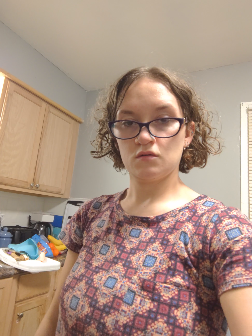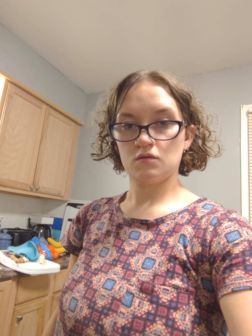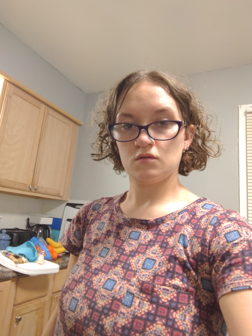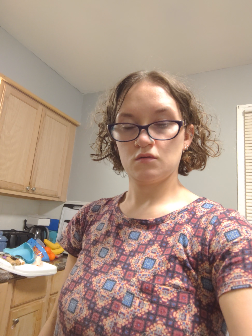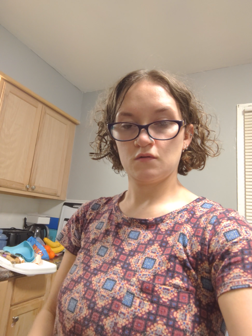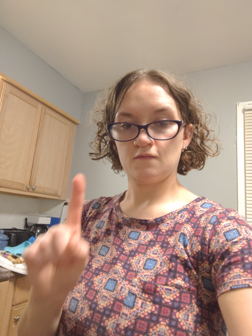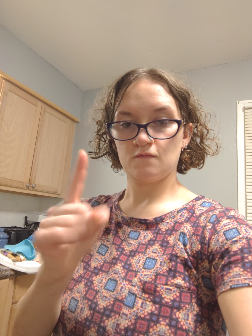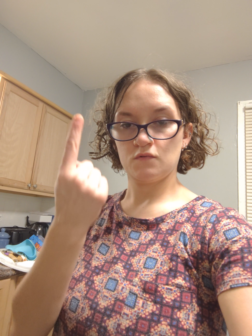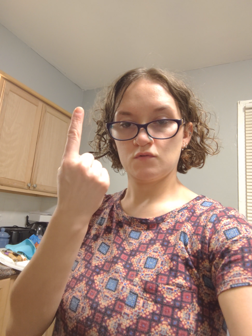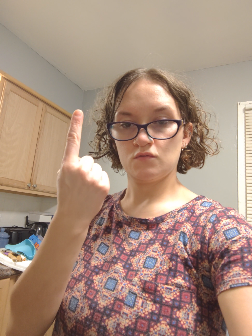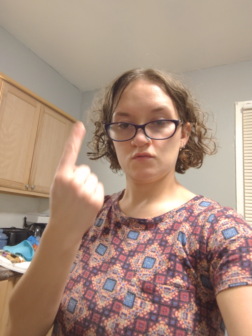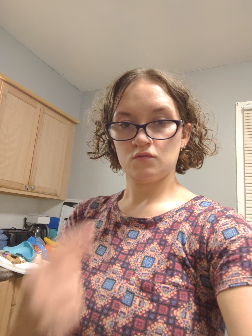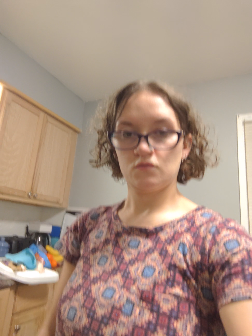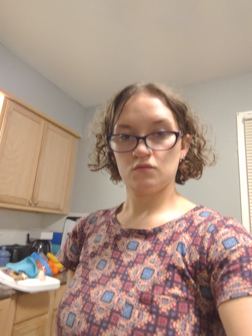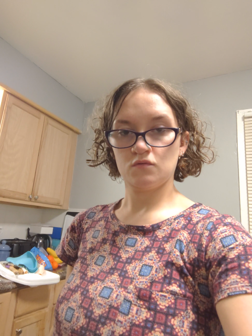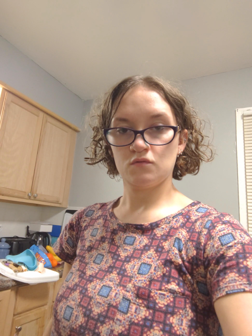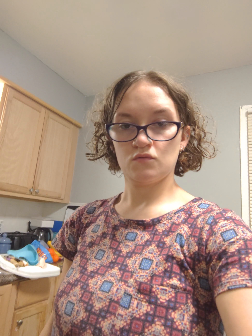first